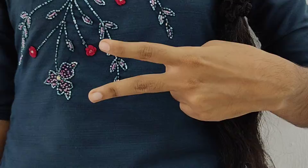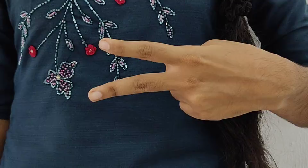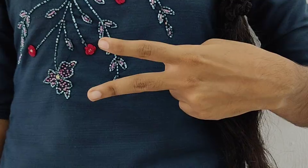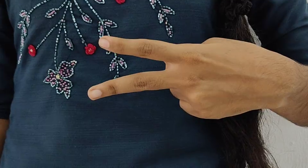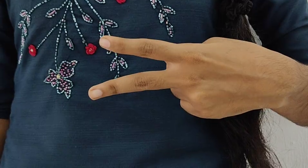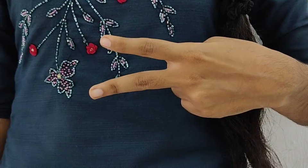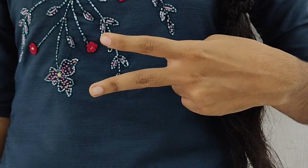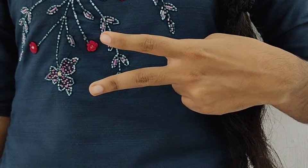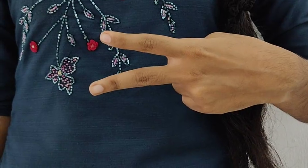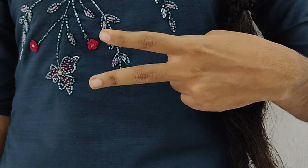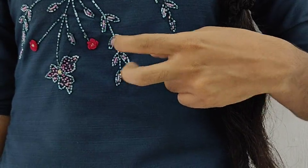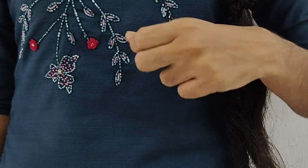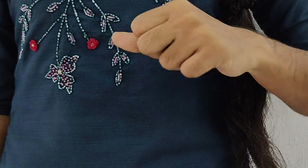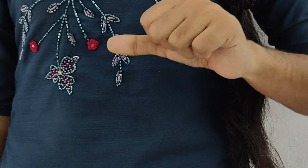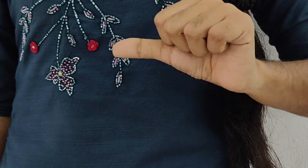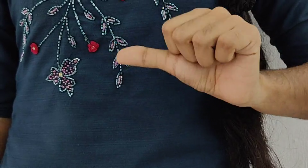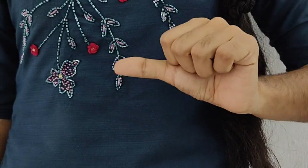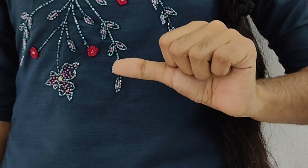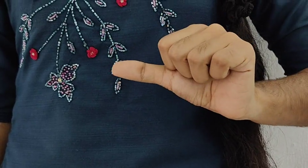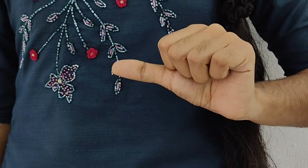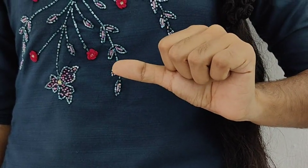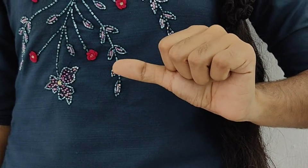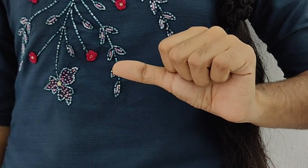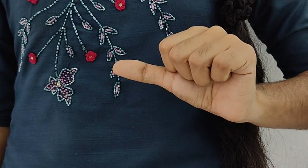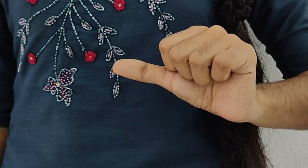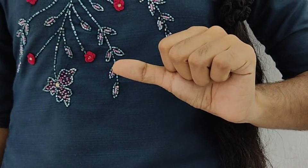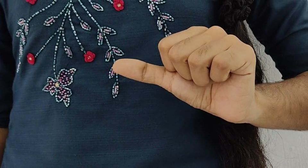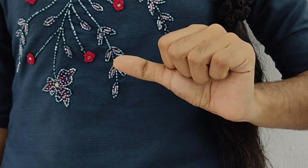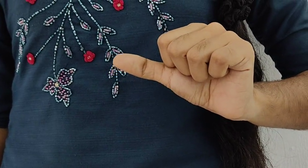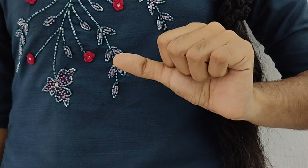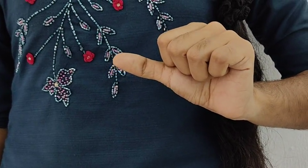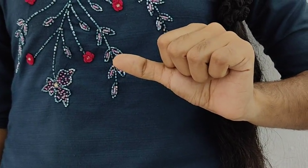ഐ